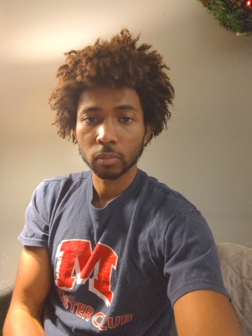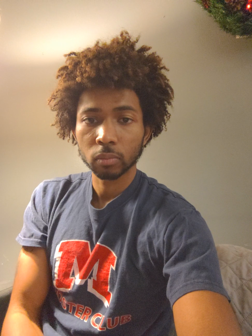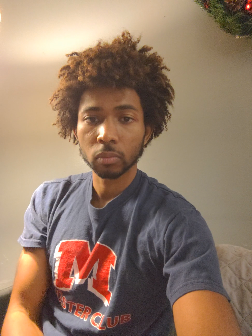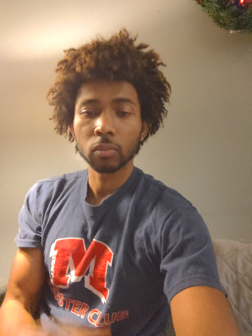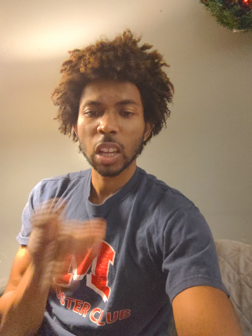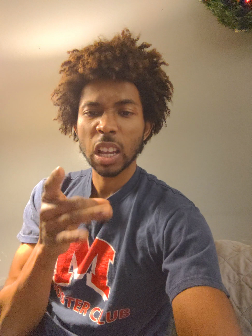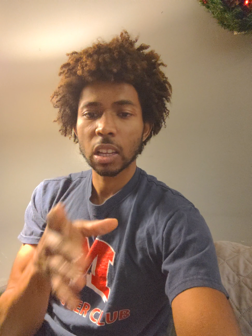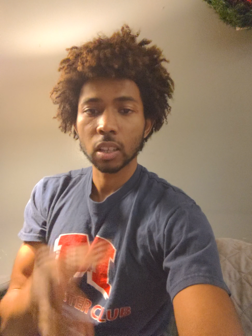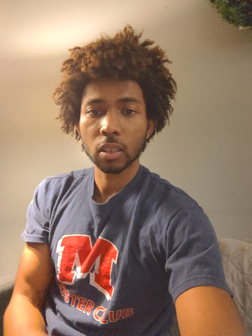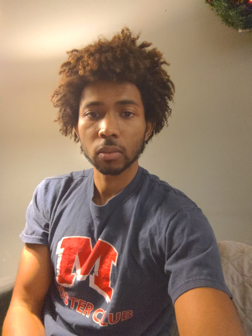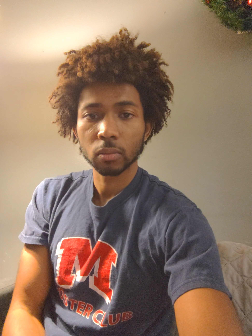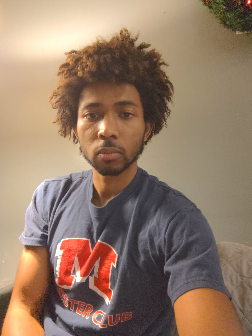hate